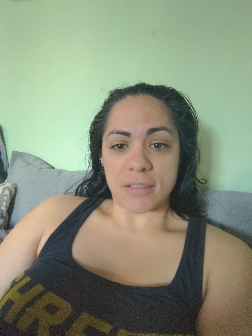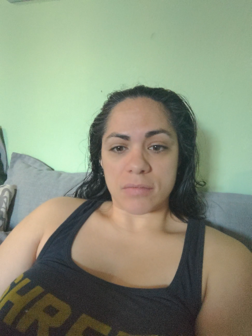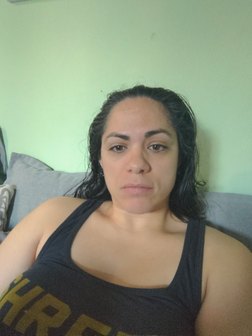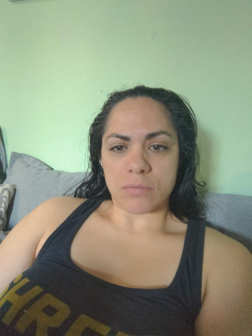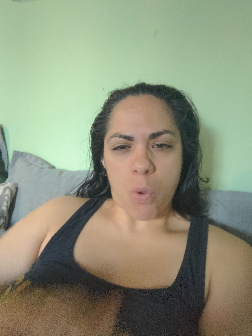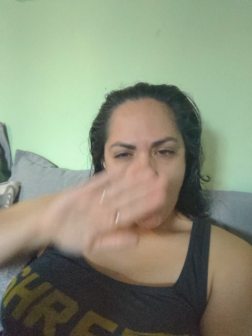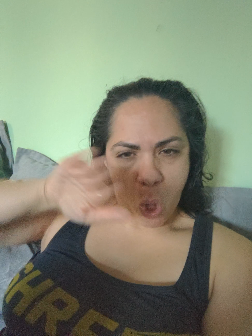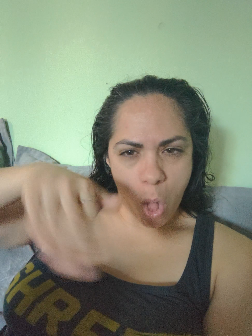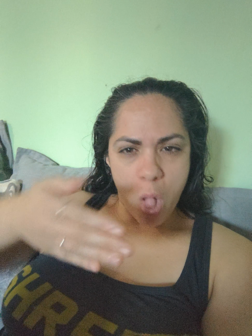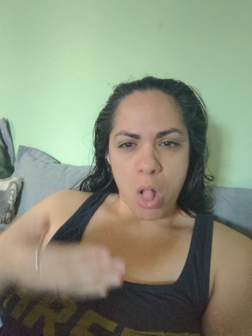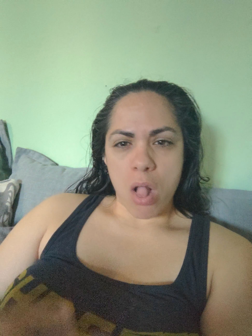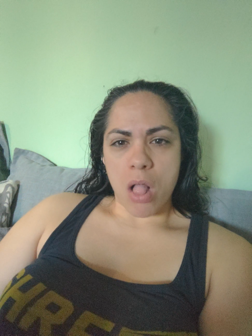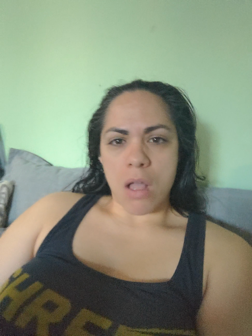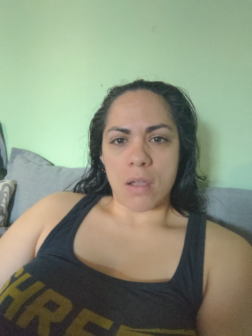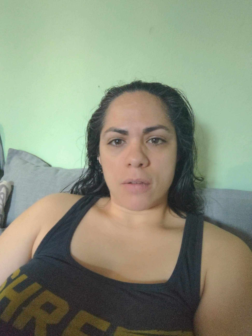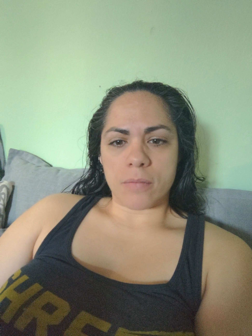all